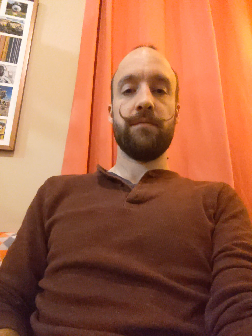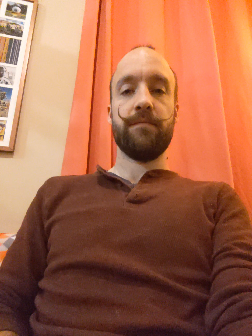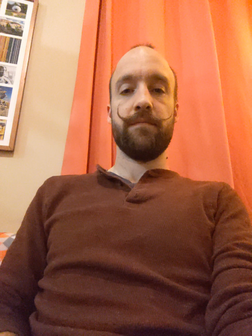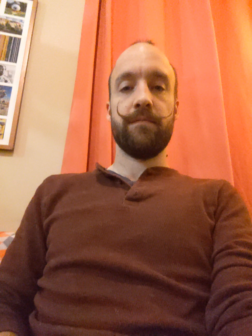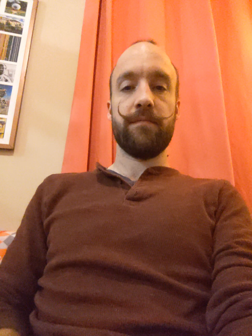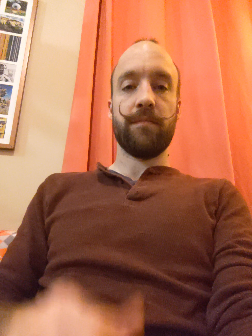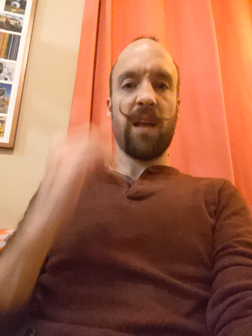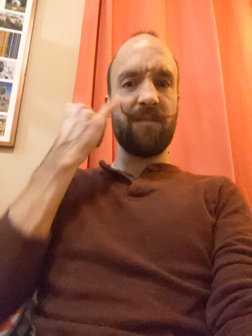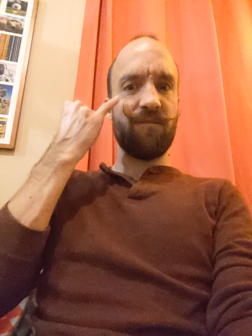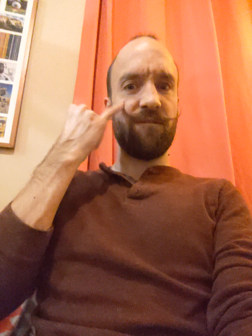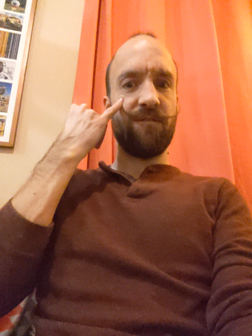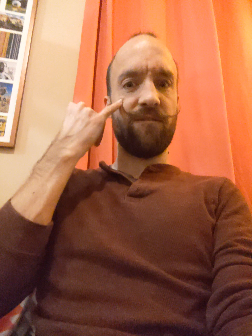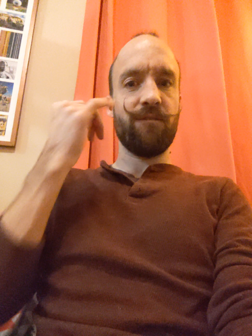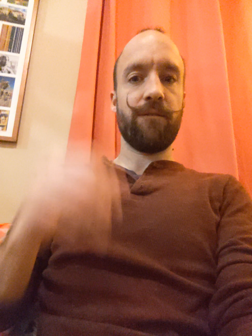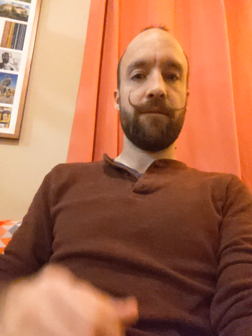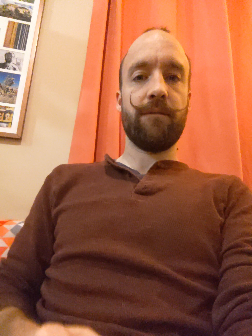if